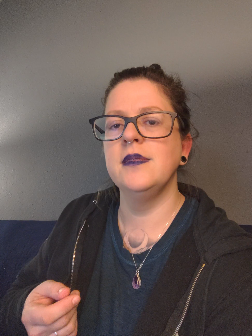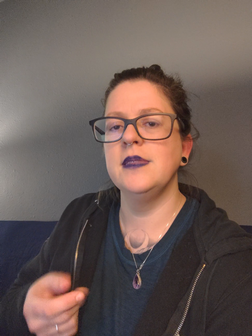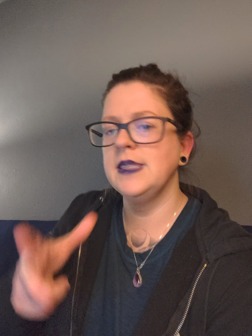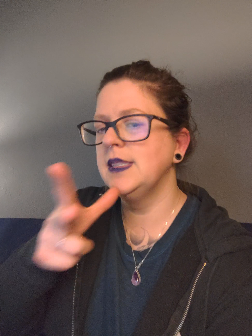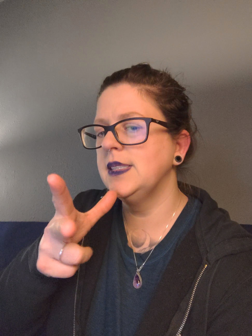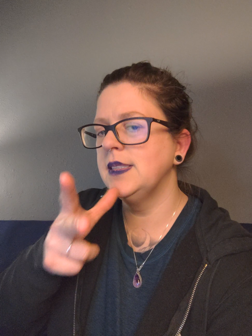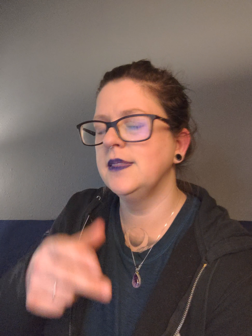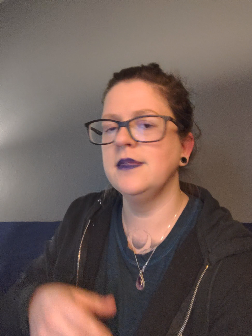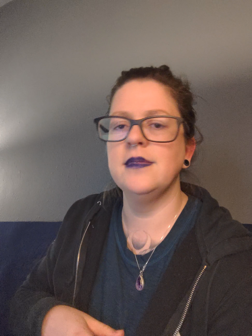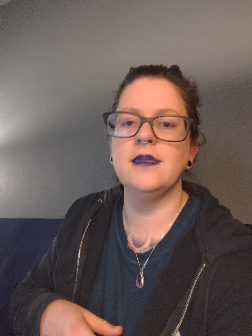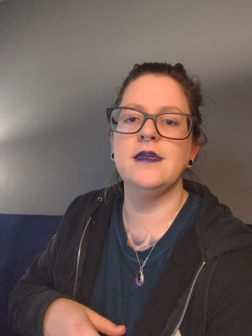hen